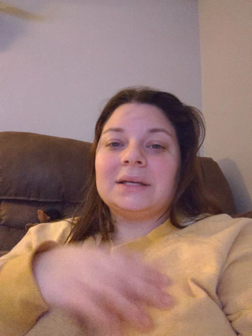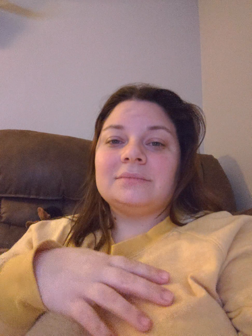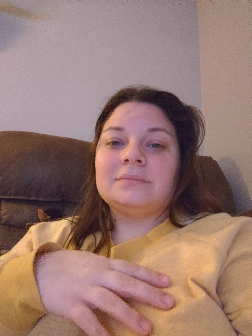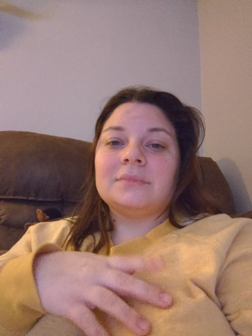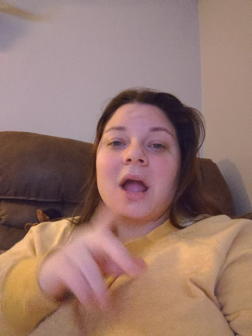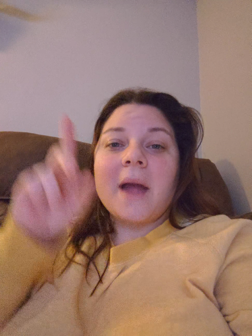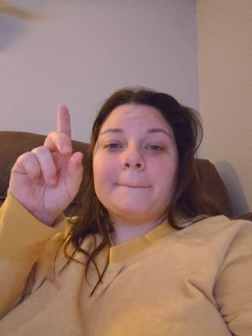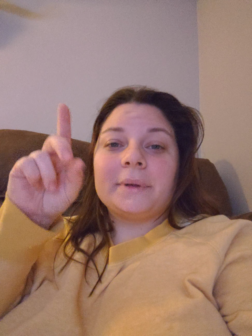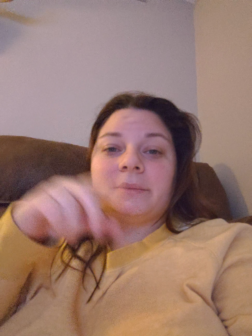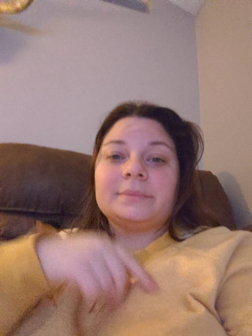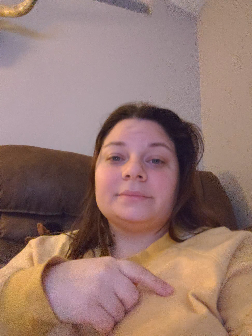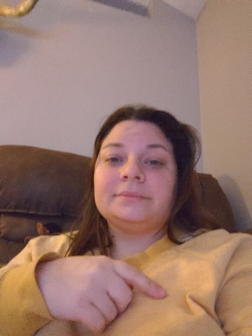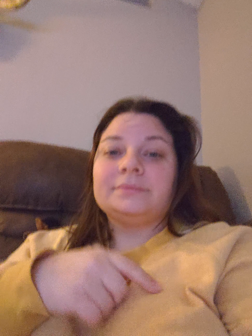up